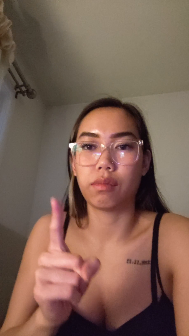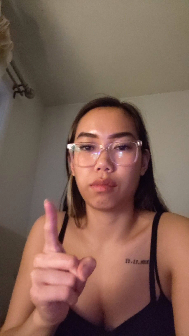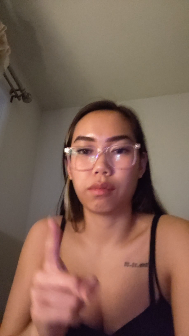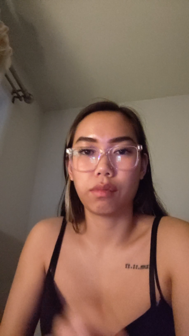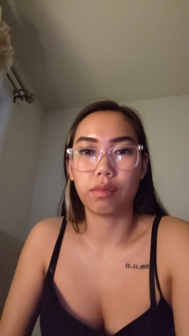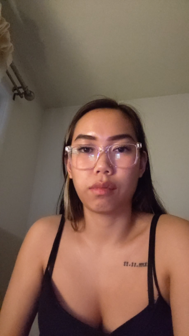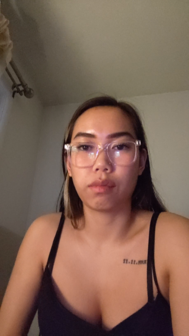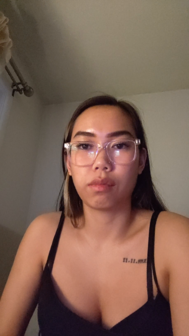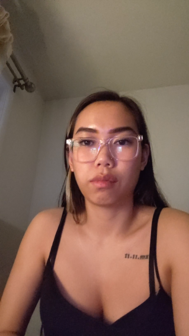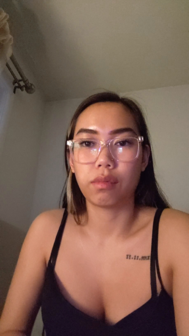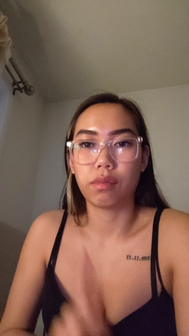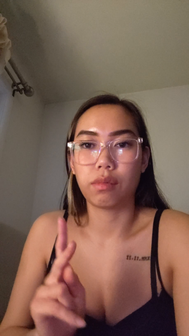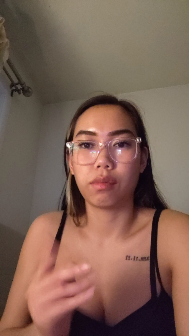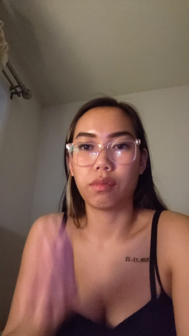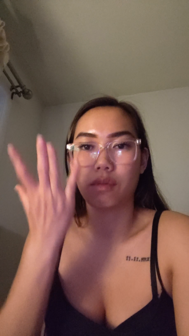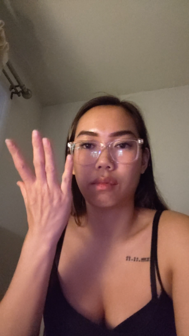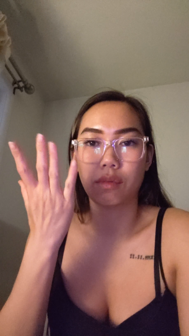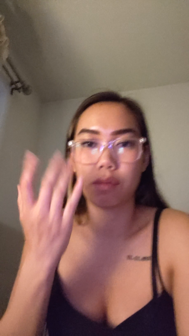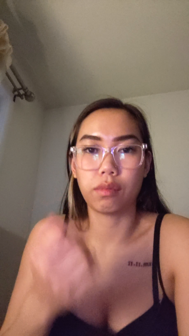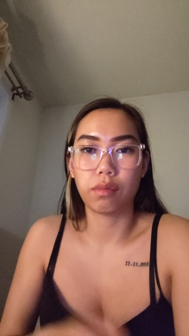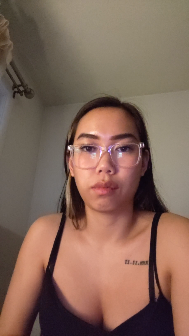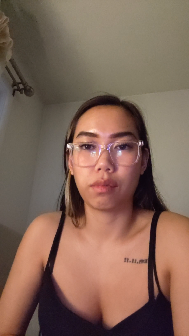plants